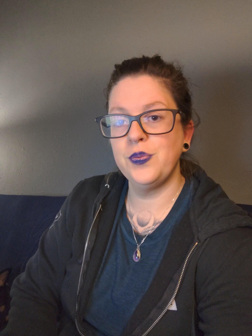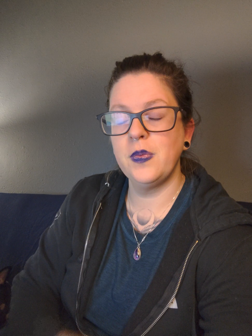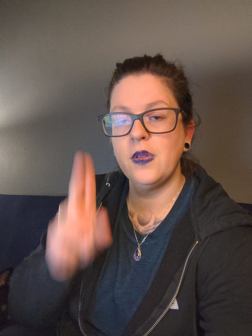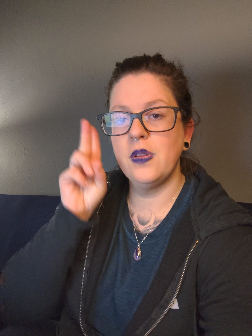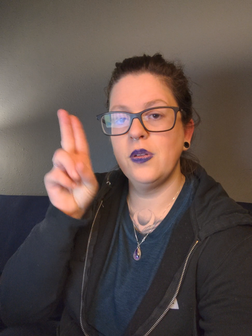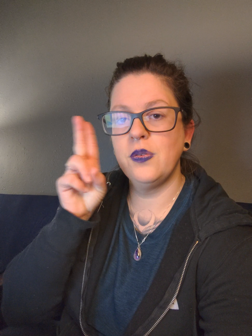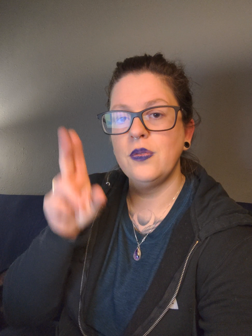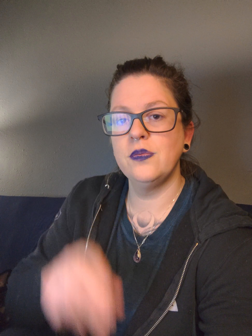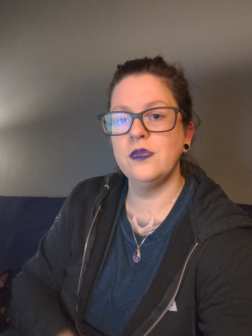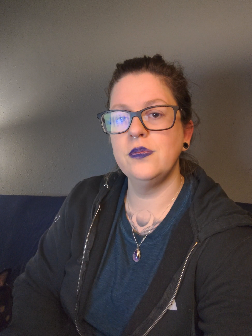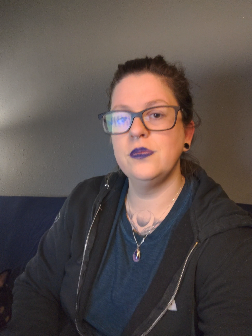uncle